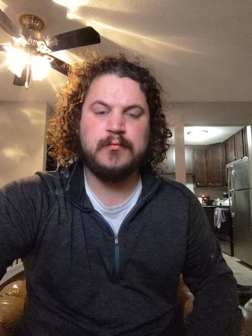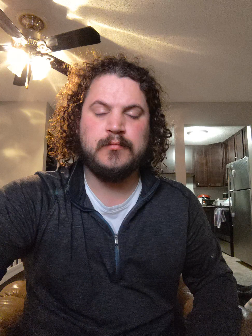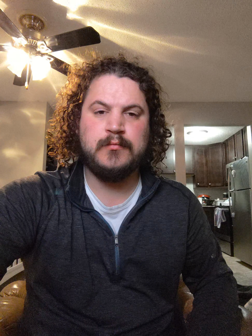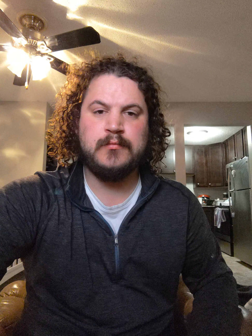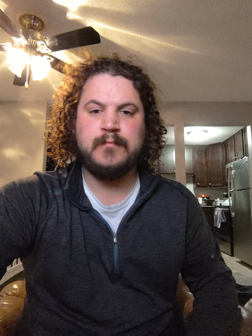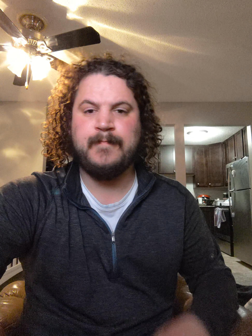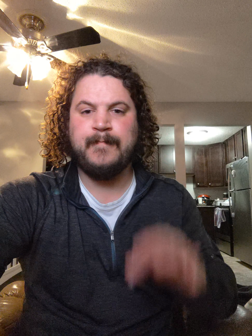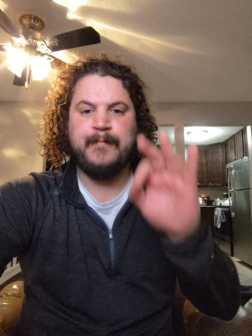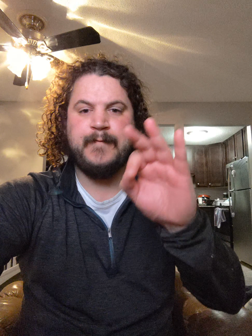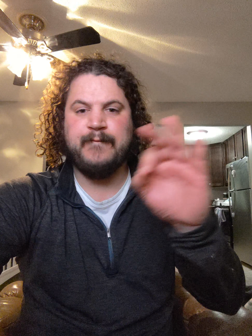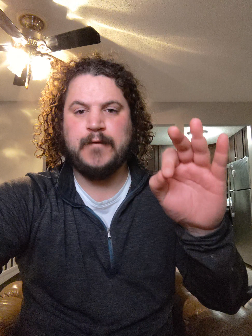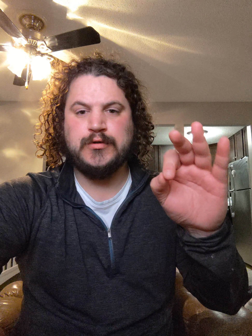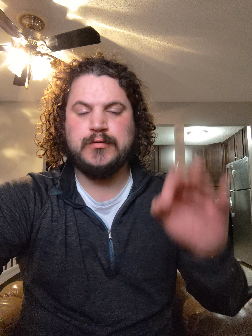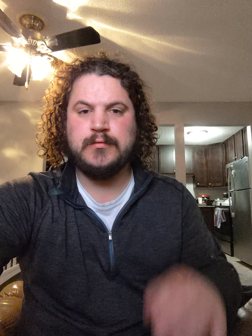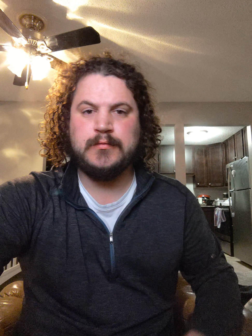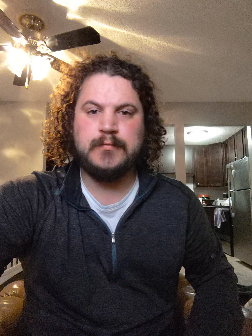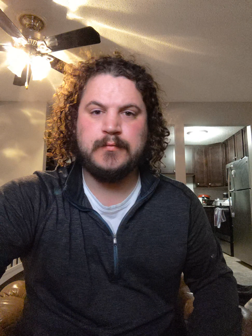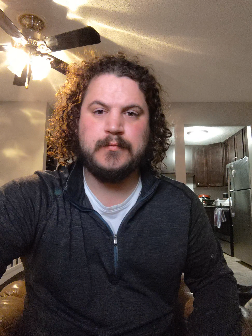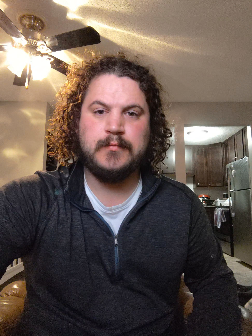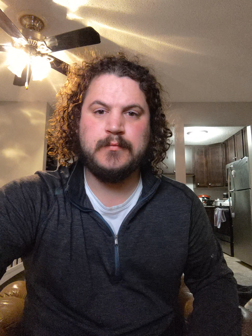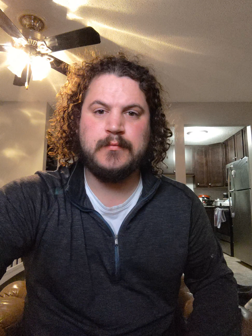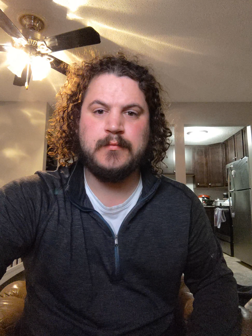french fries